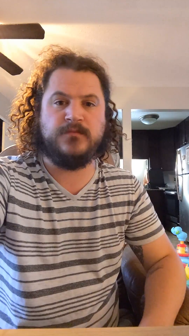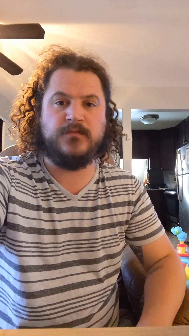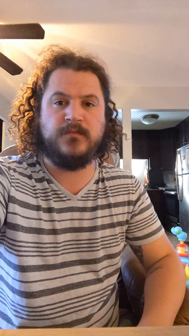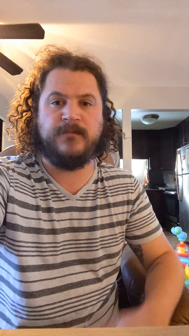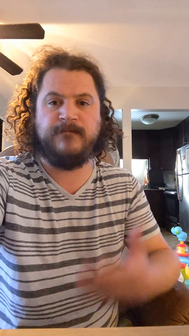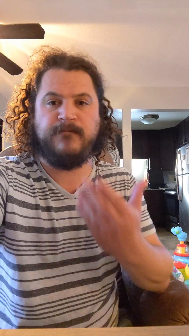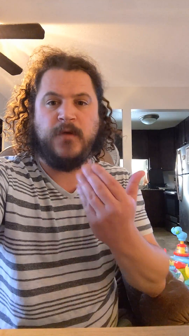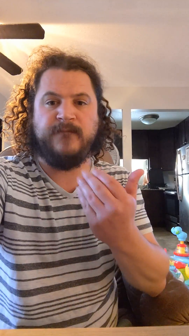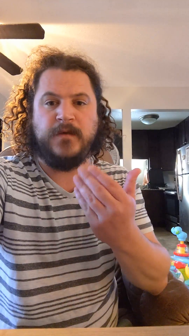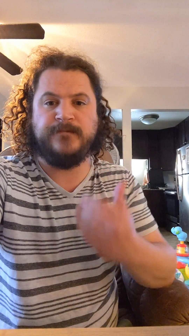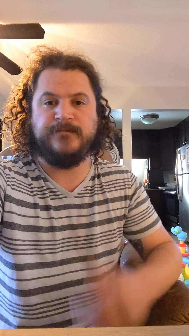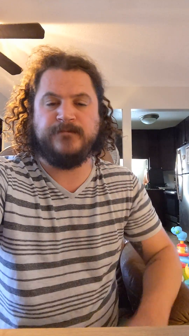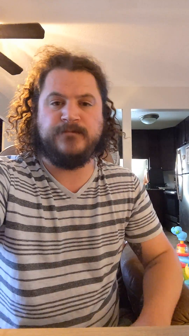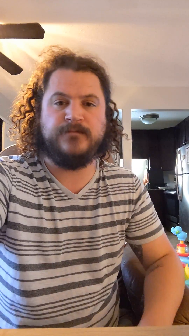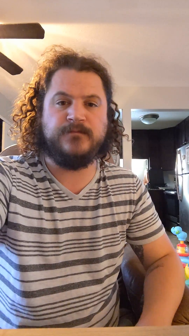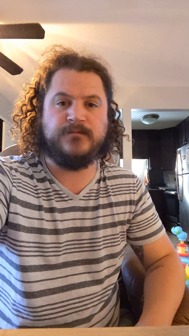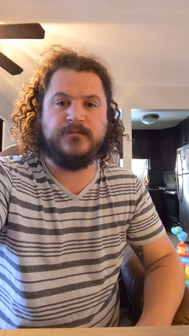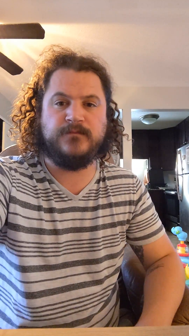butterfly